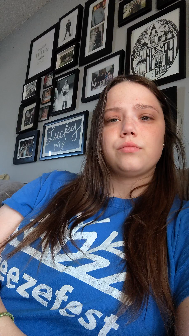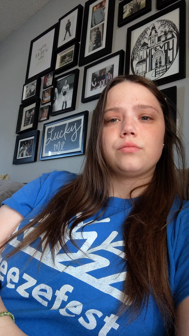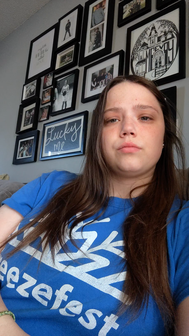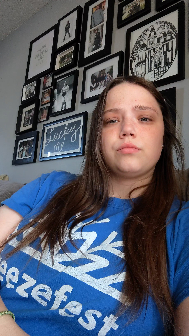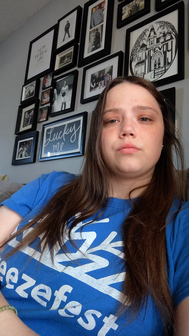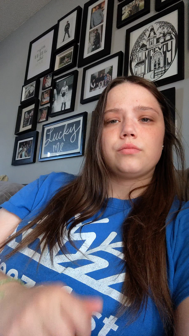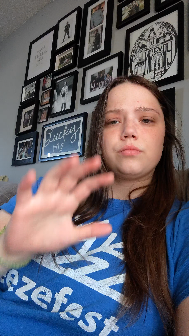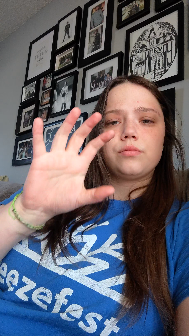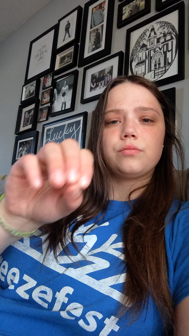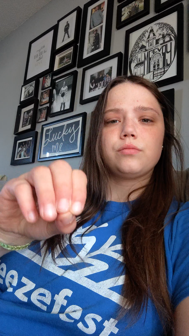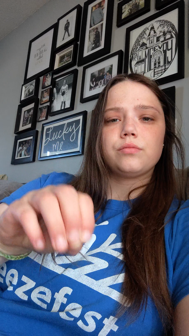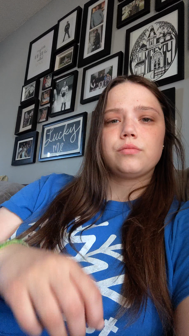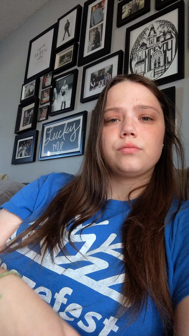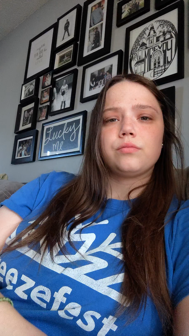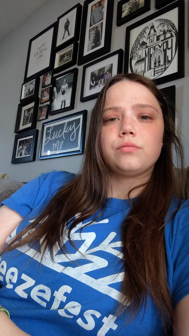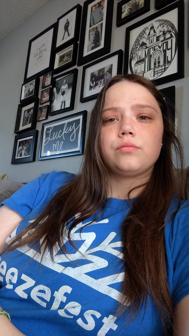bite